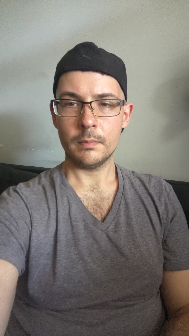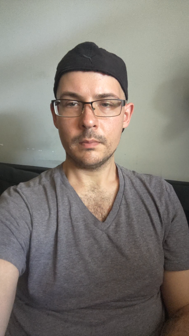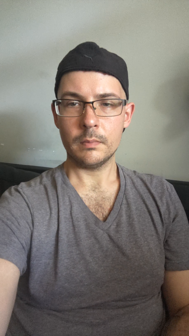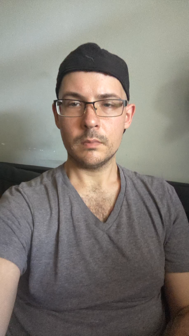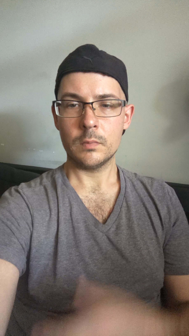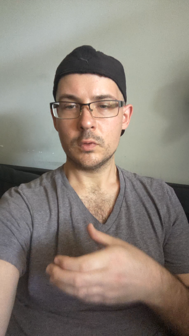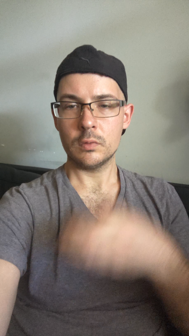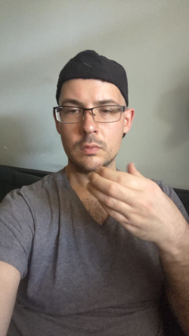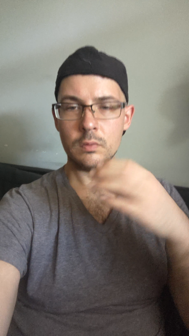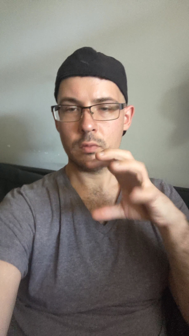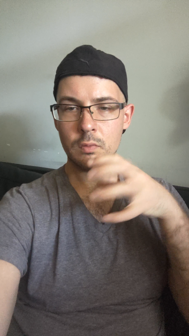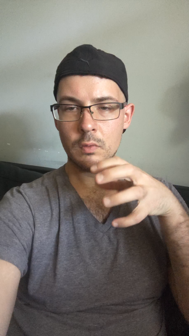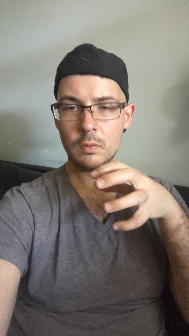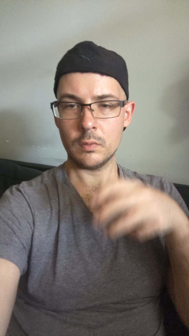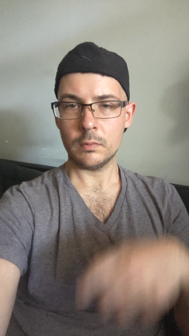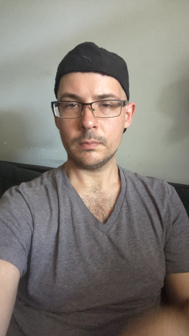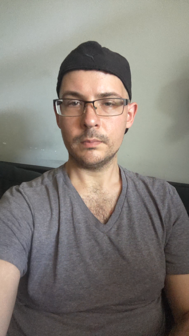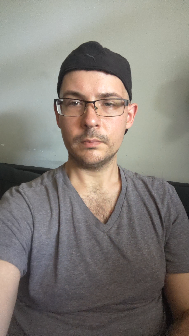jar